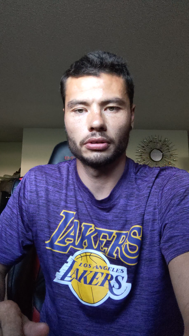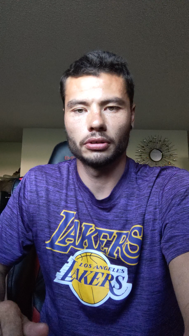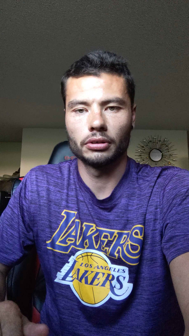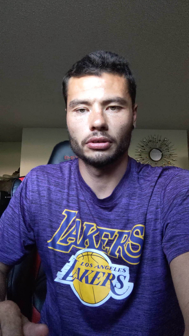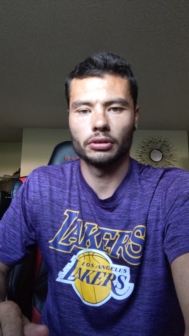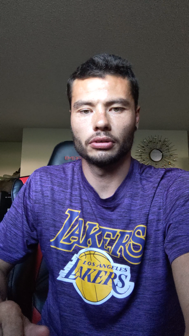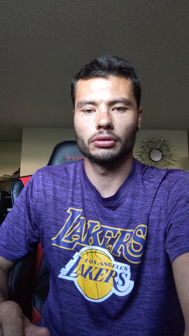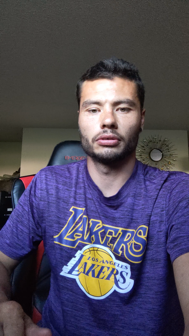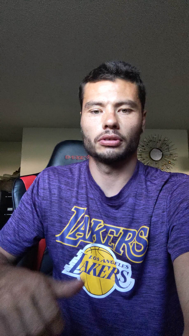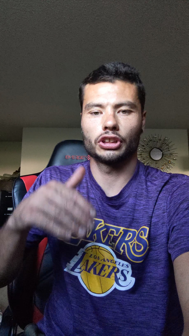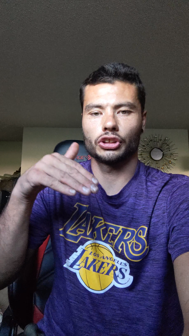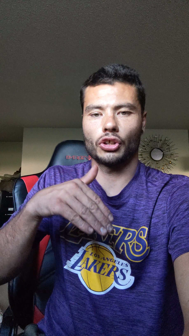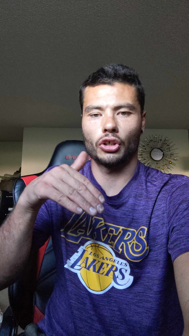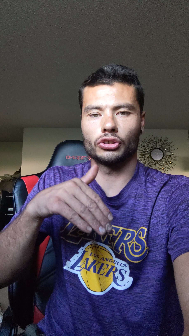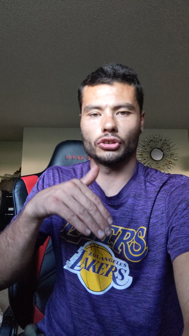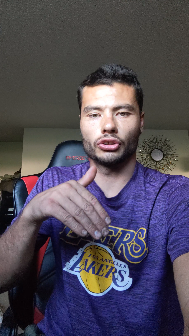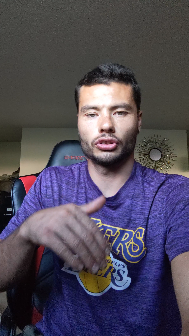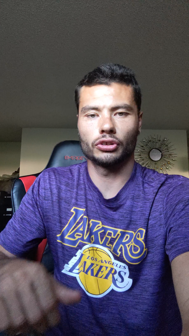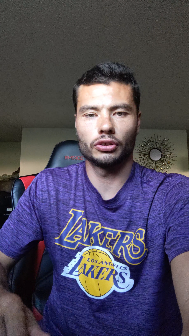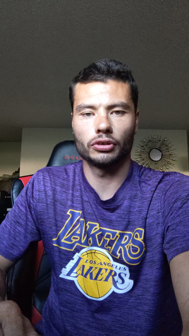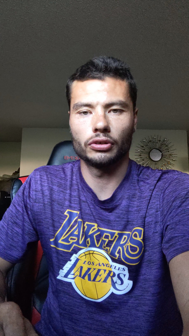doctor